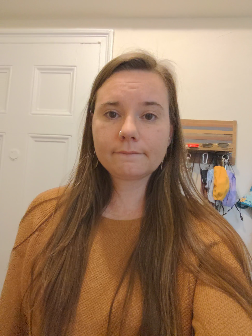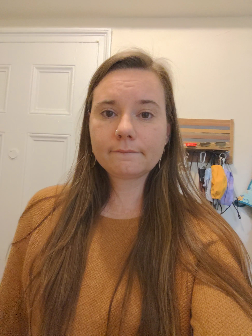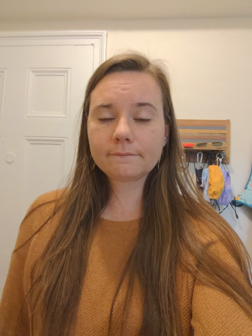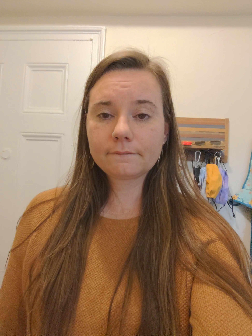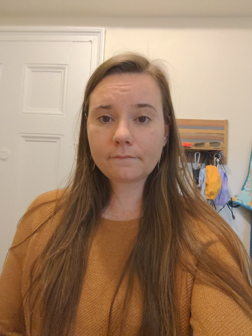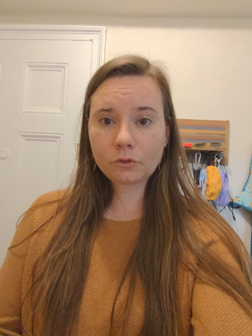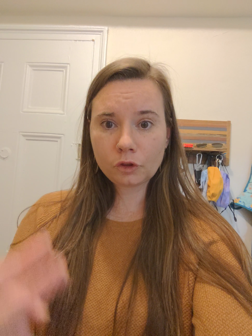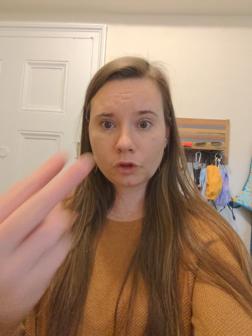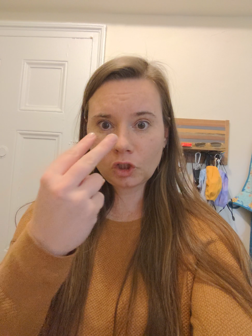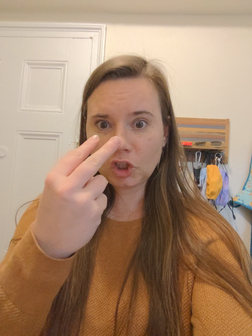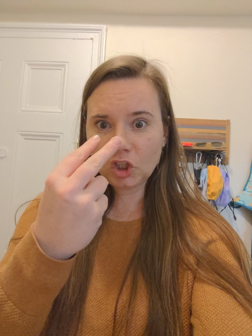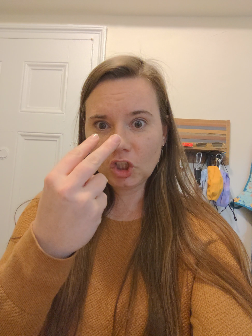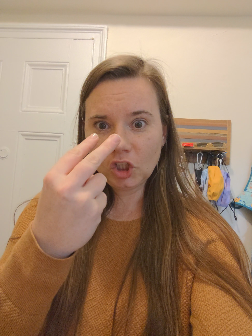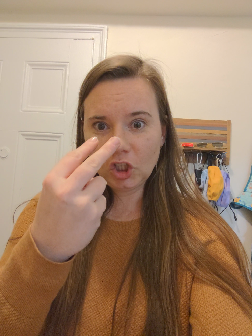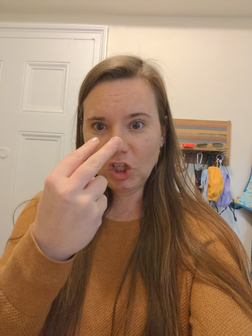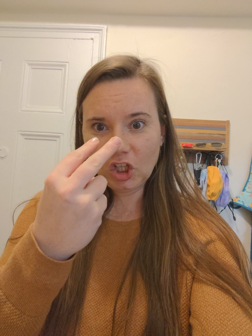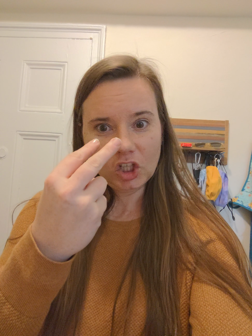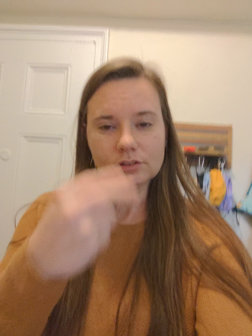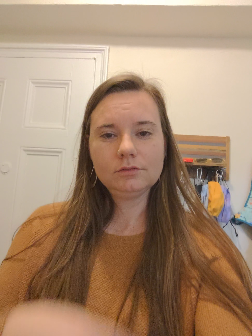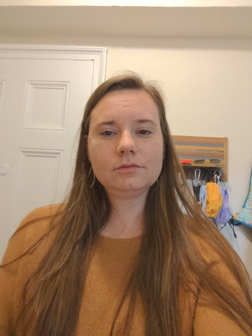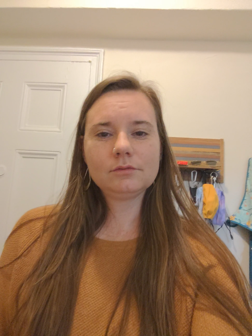look